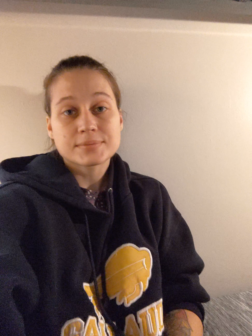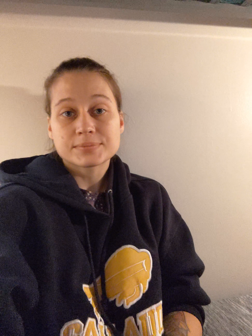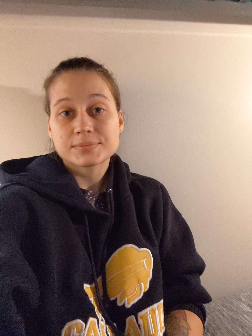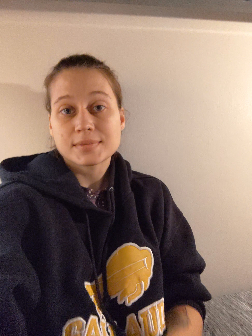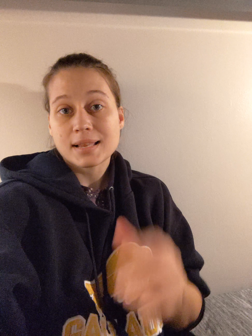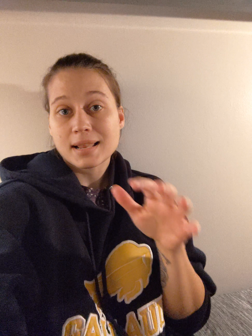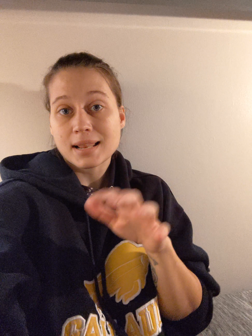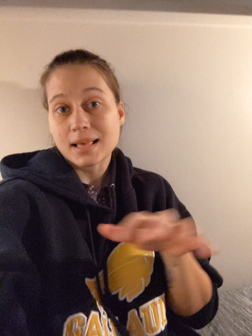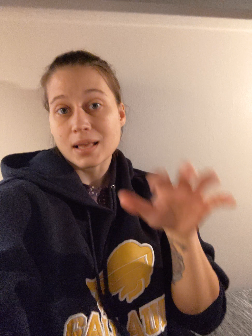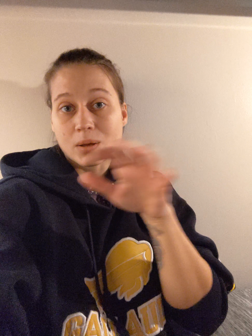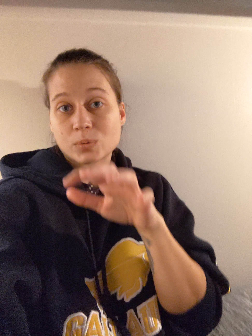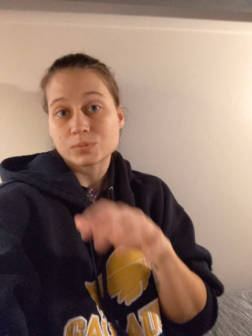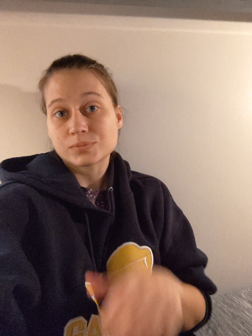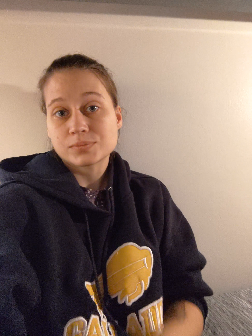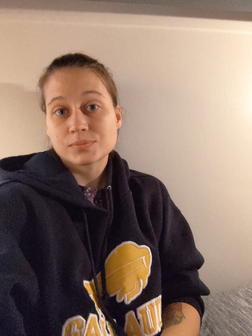cloud